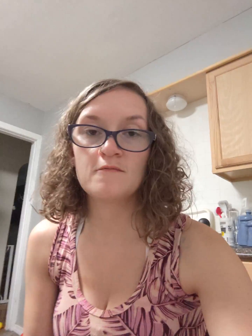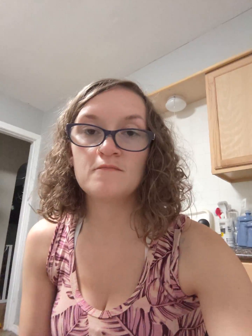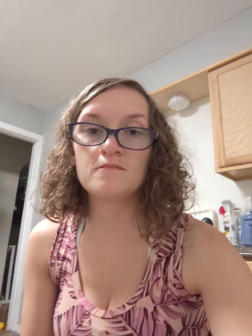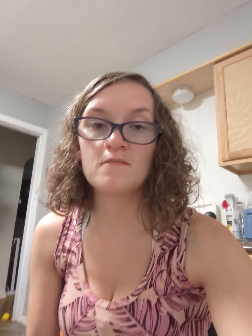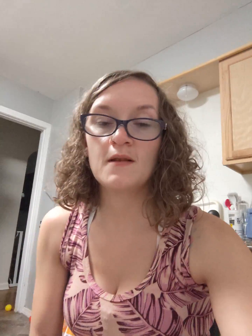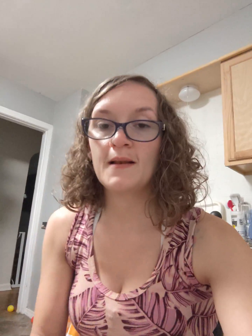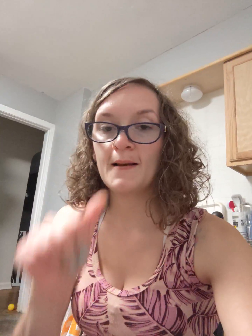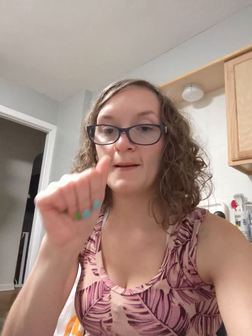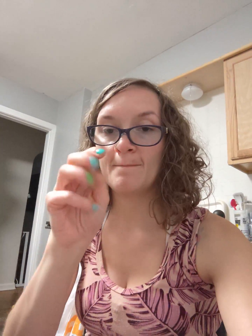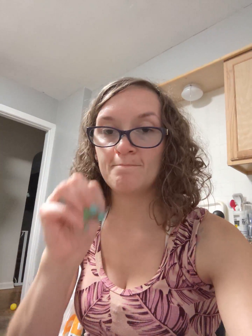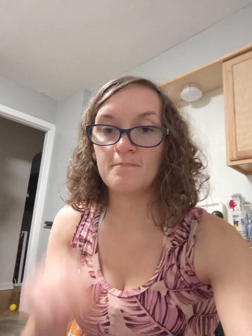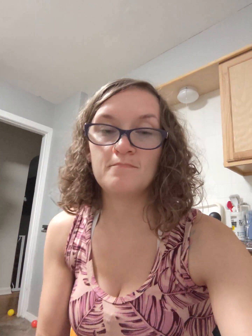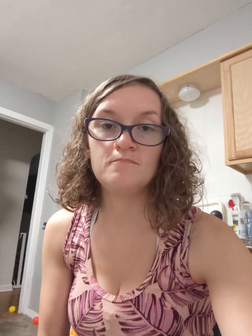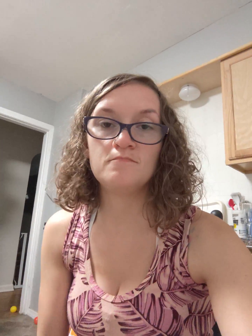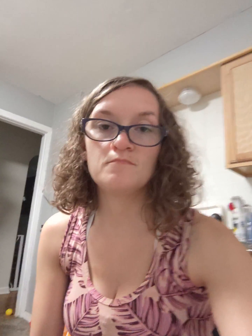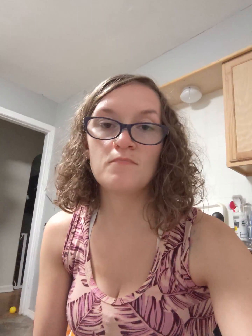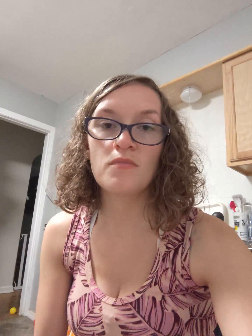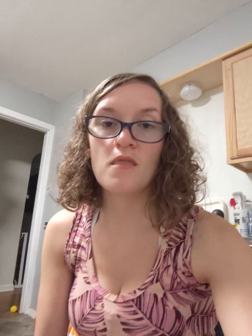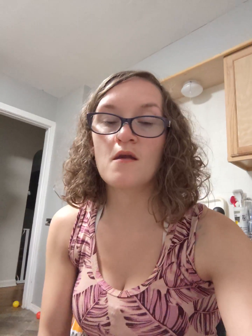am